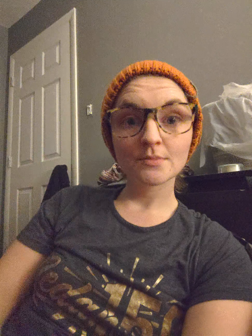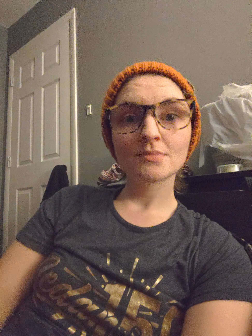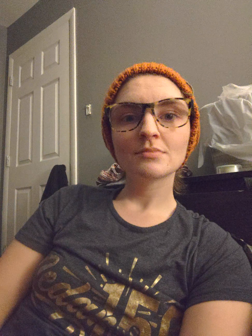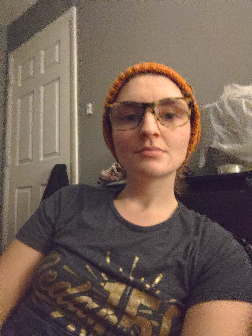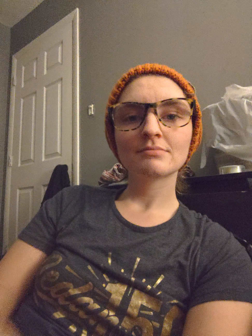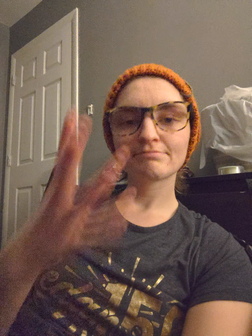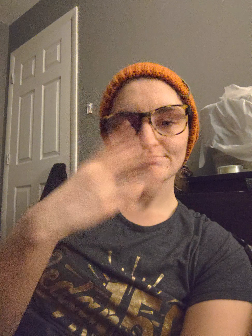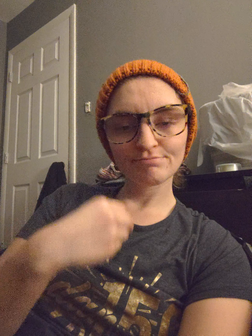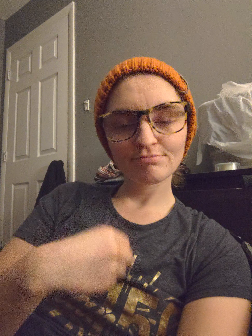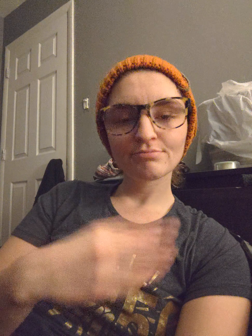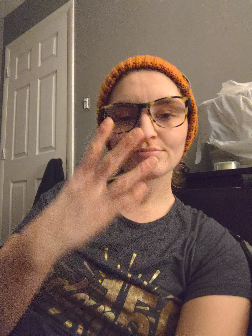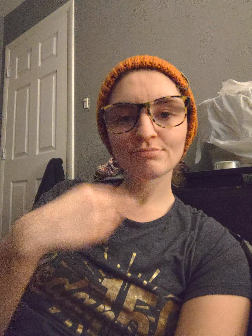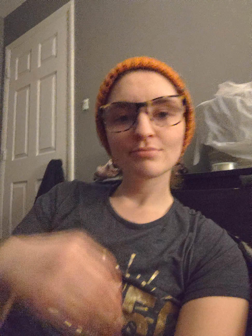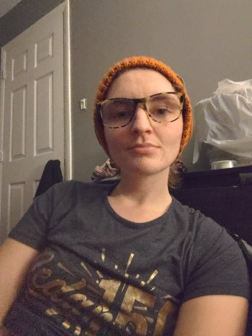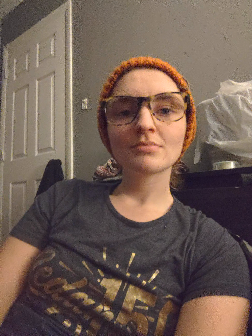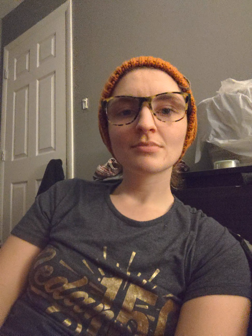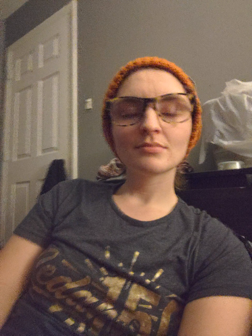sleepy